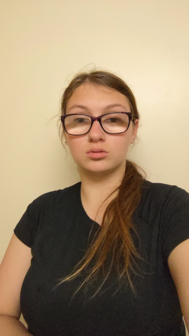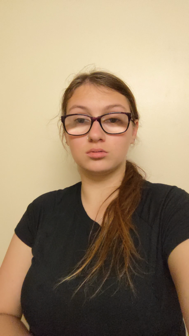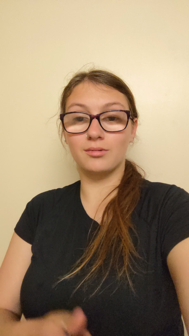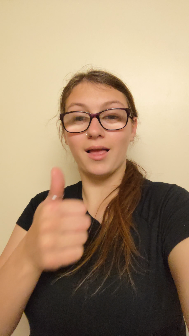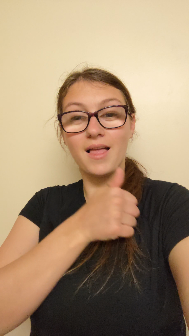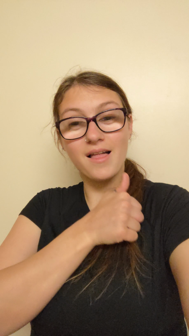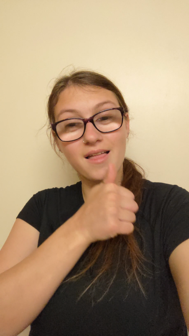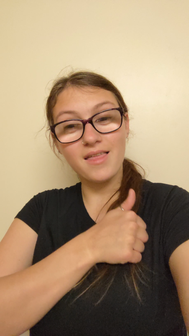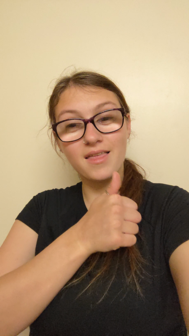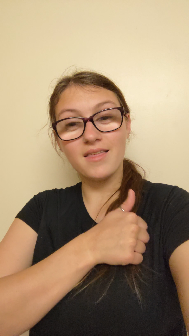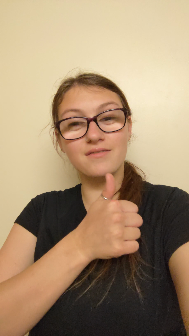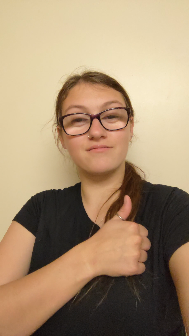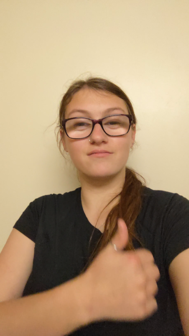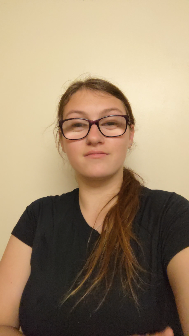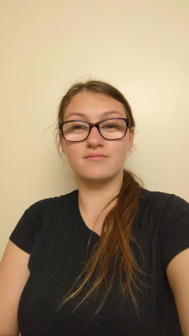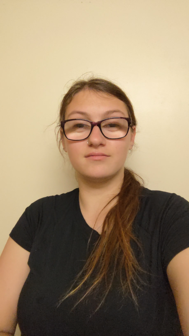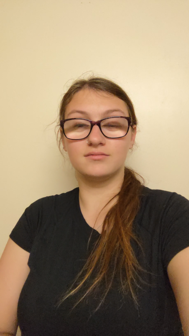hug